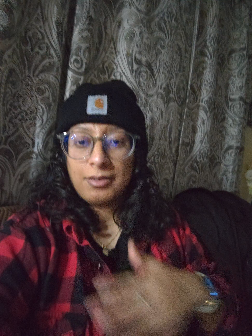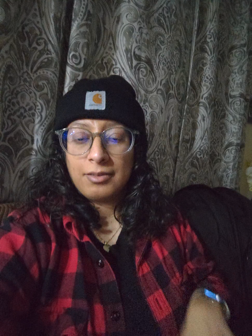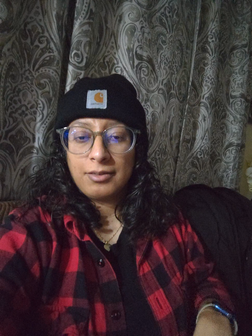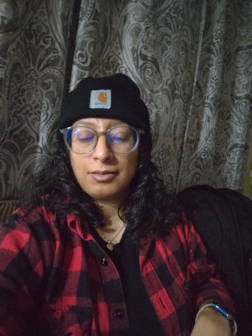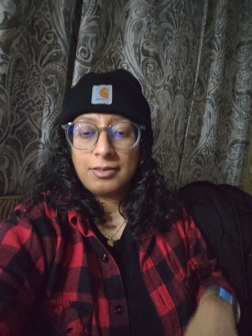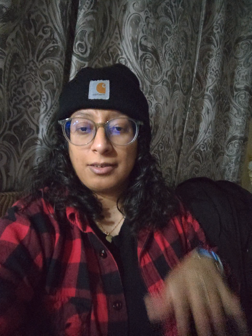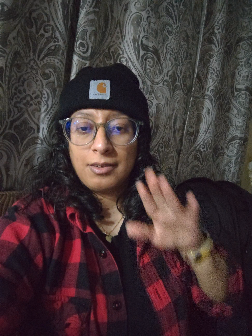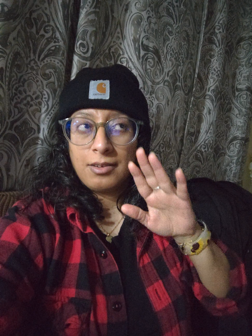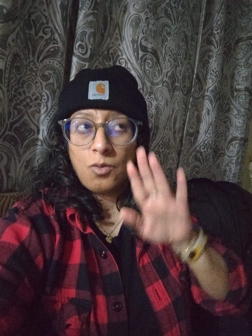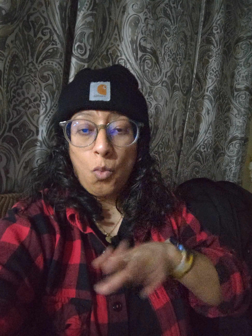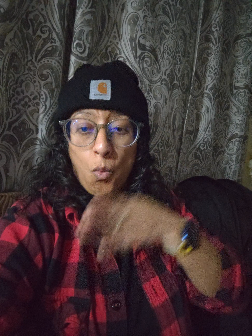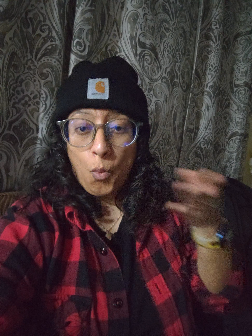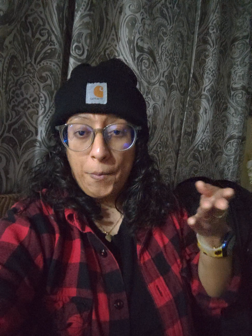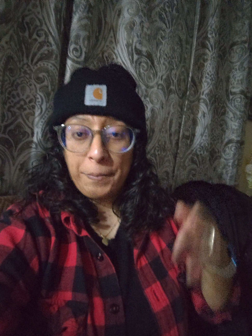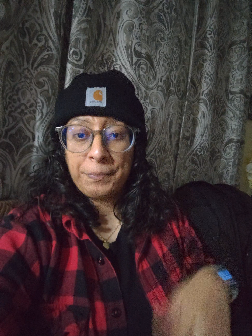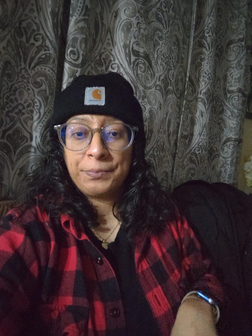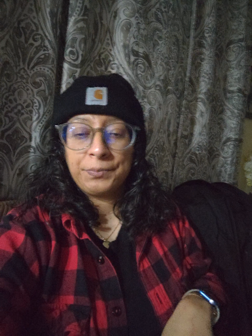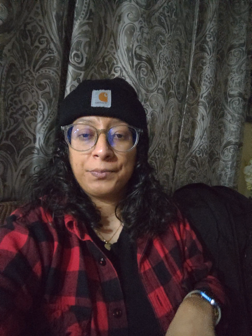open